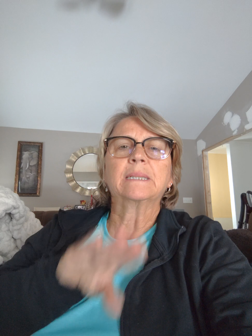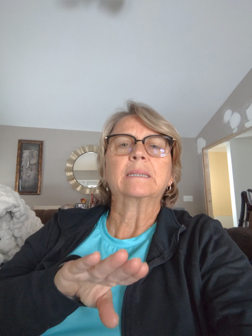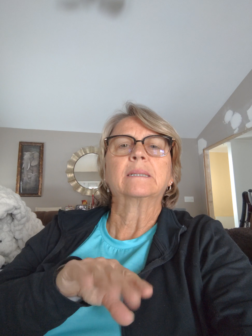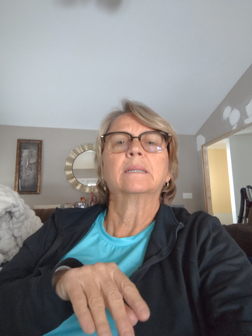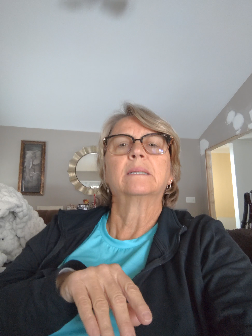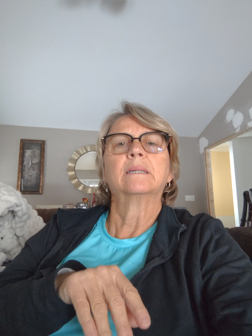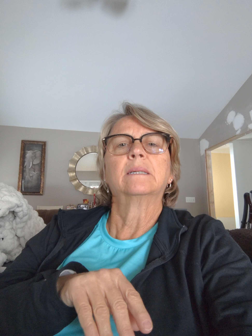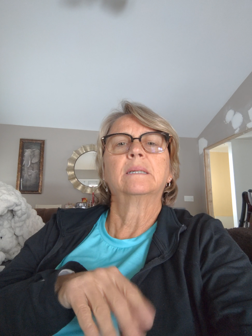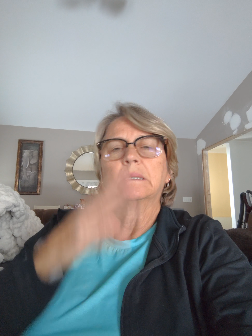bee